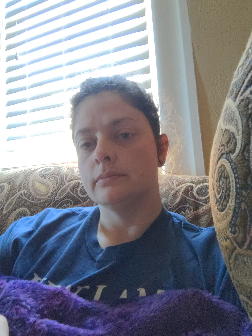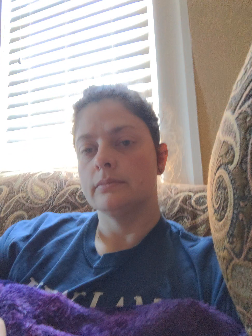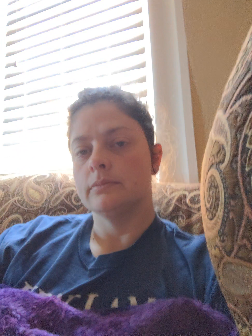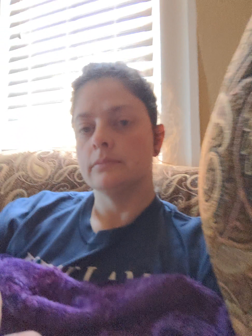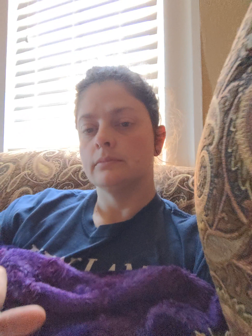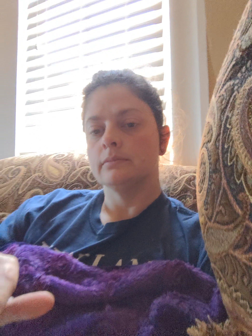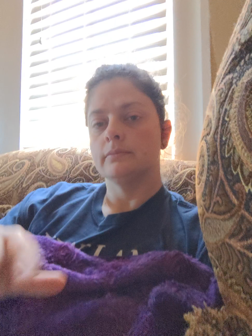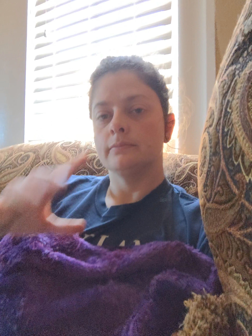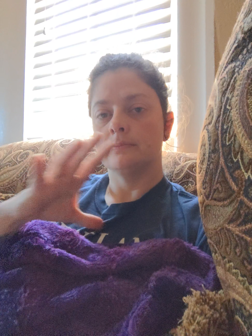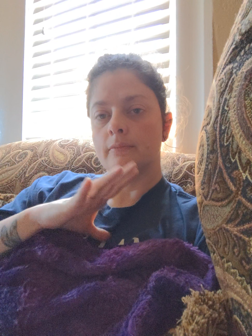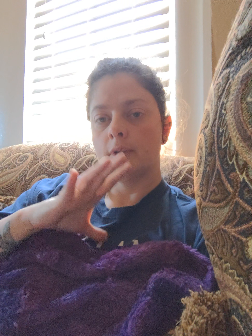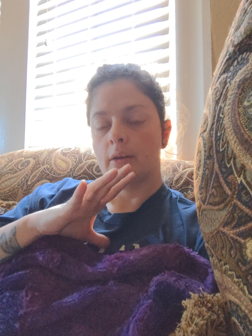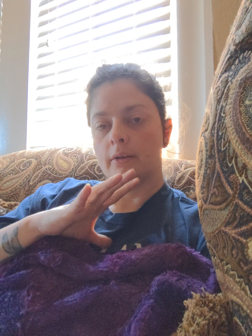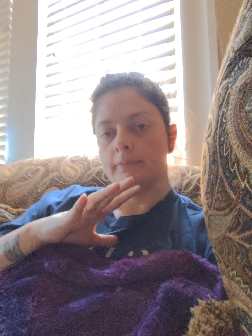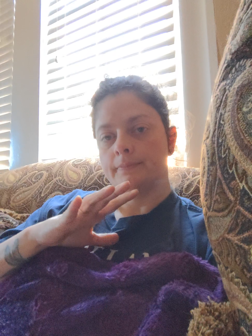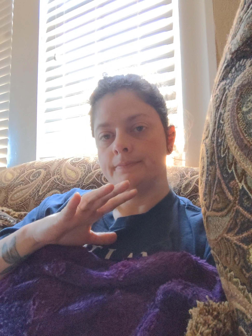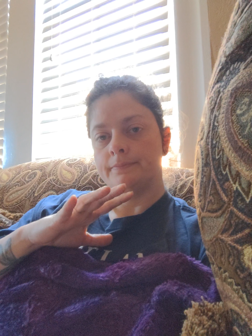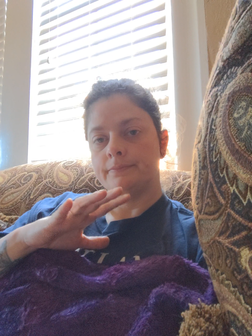fine